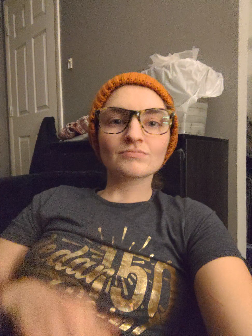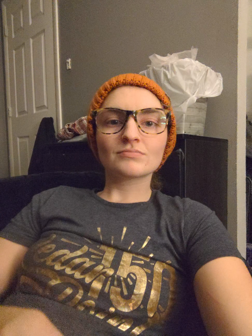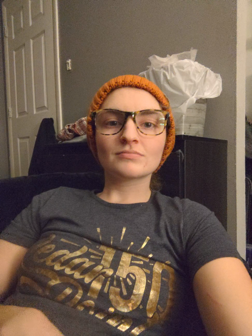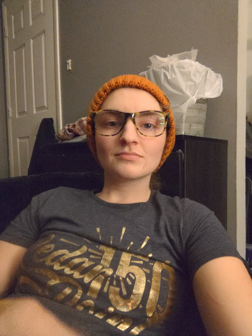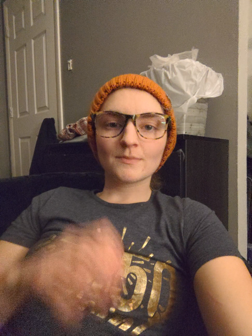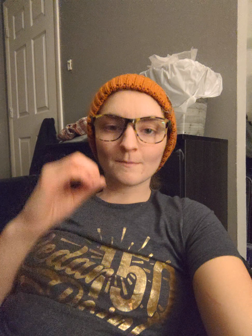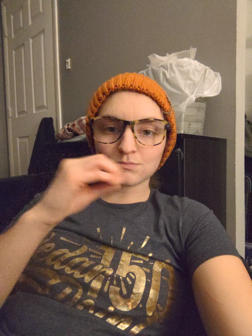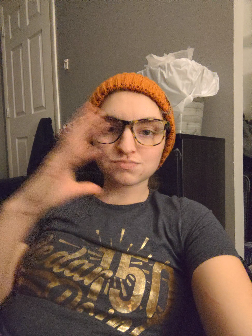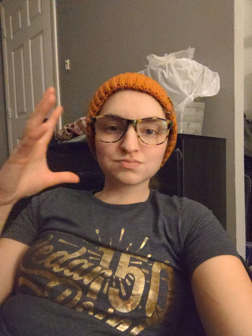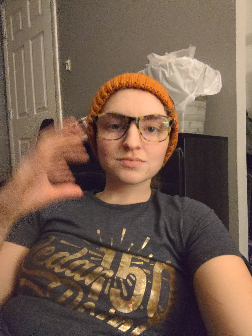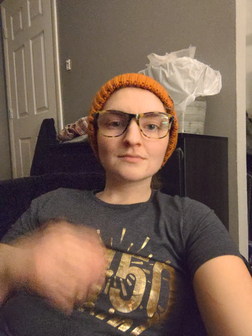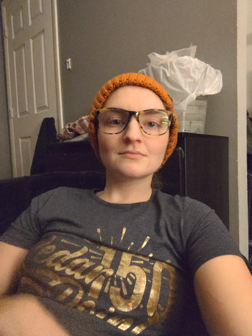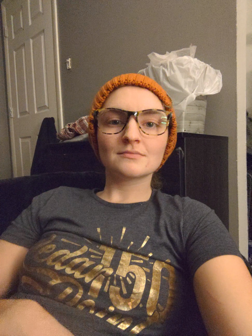balloon